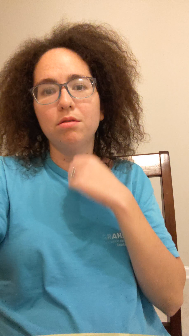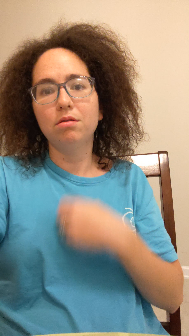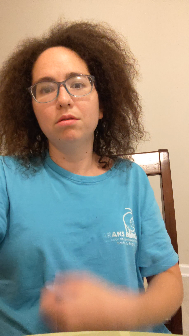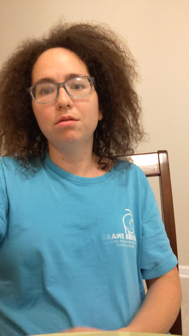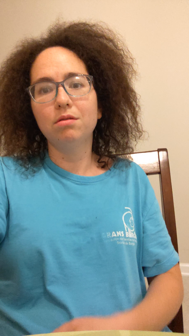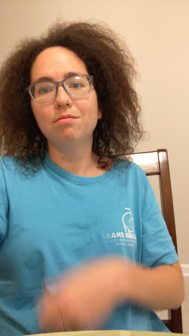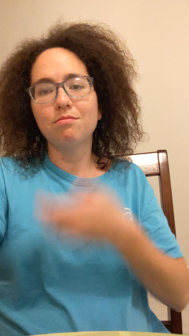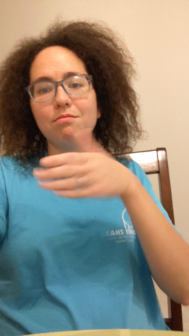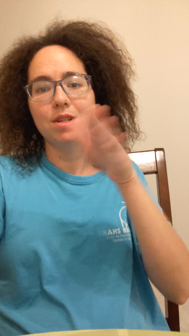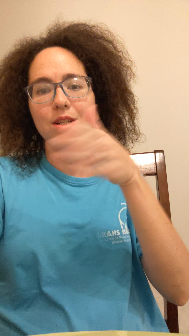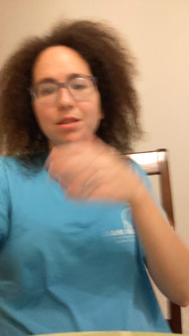share